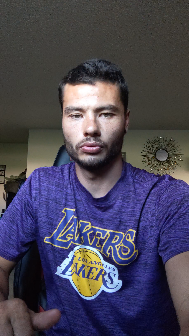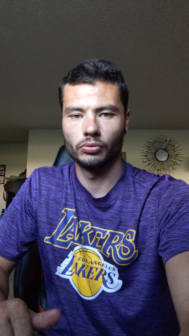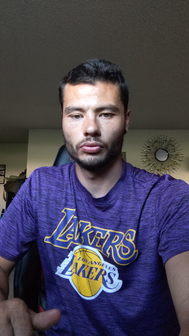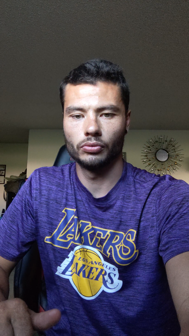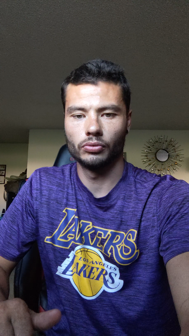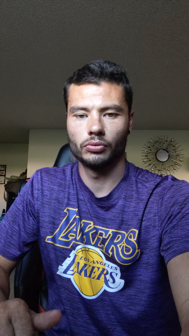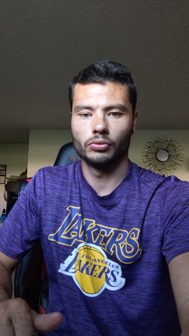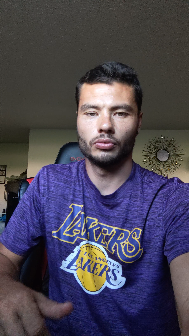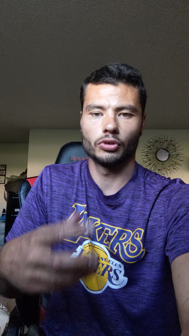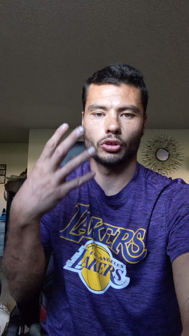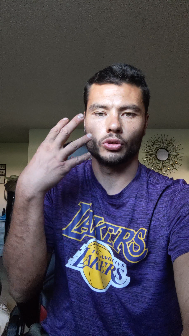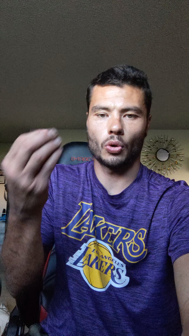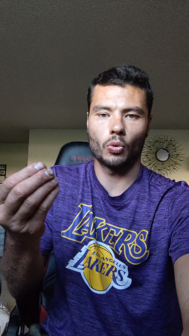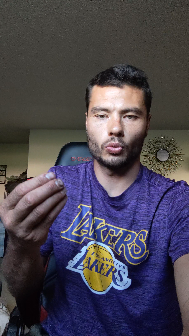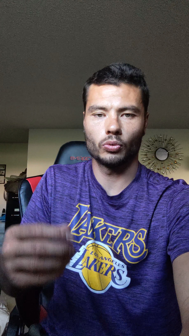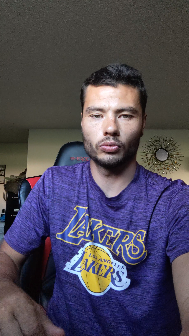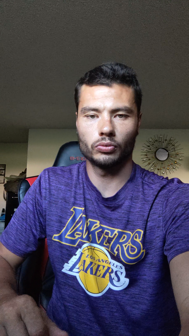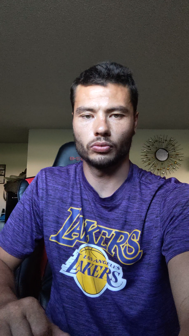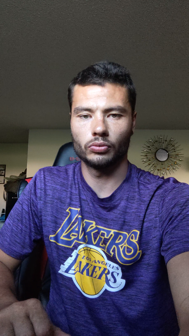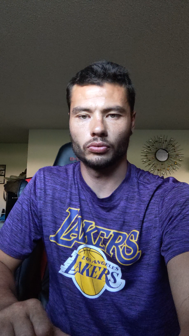got to